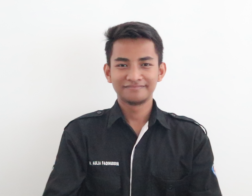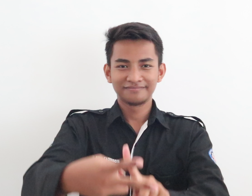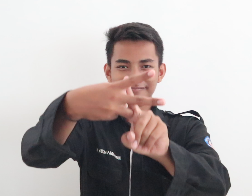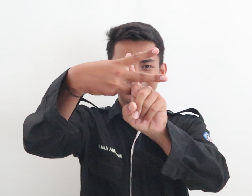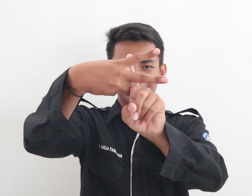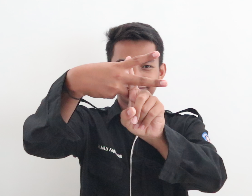F